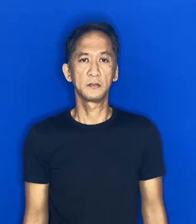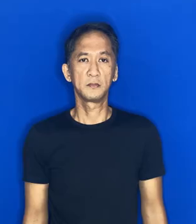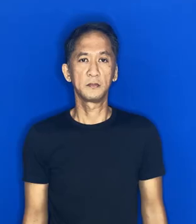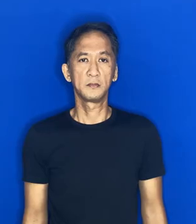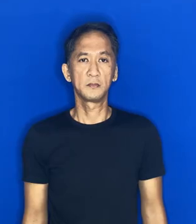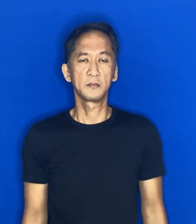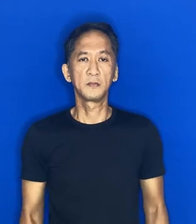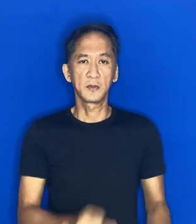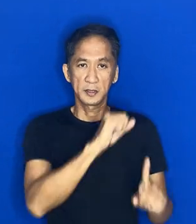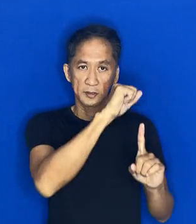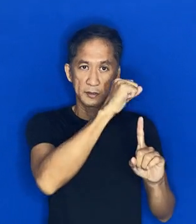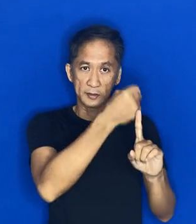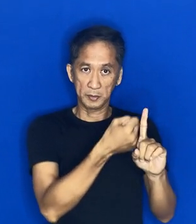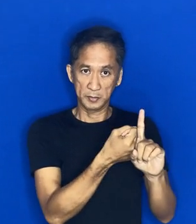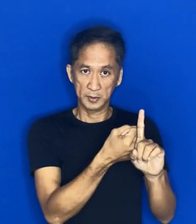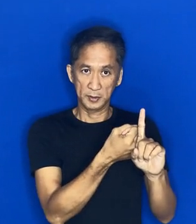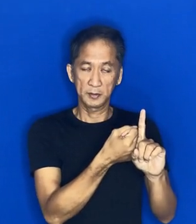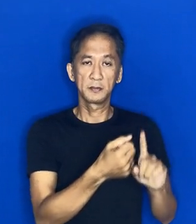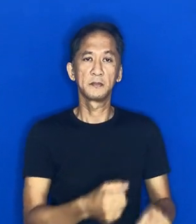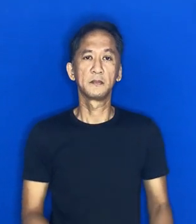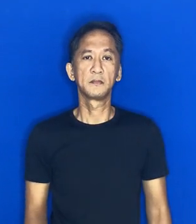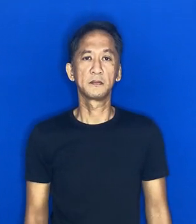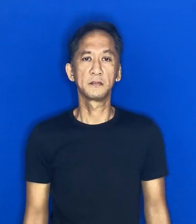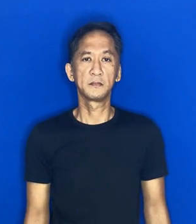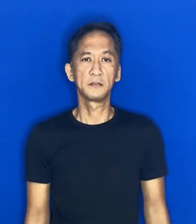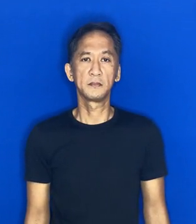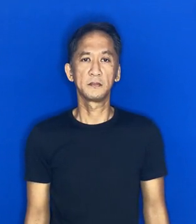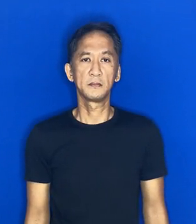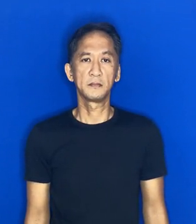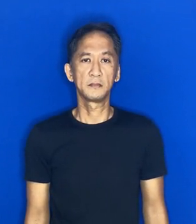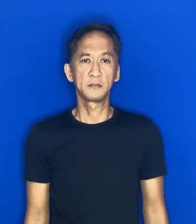september